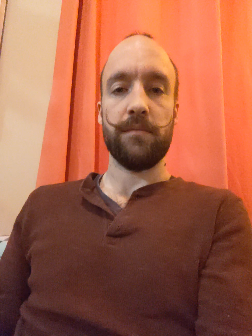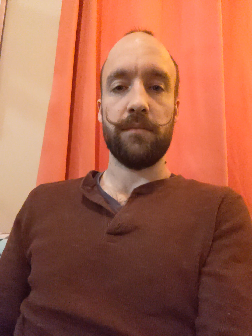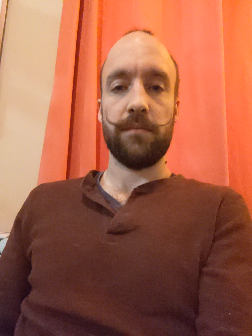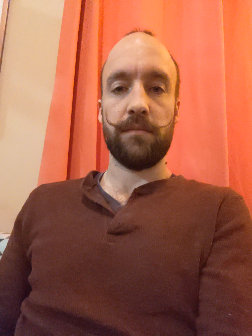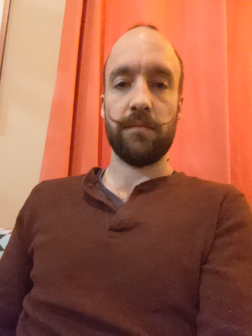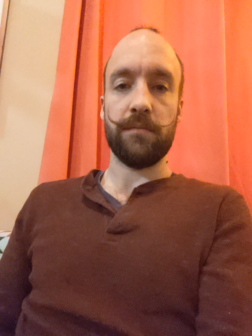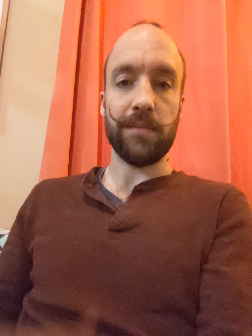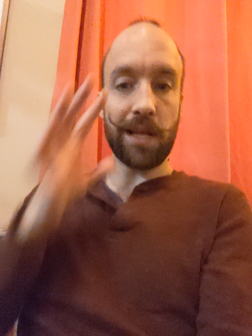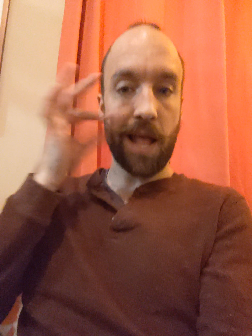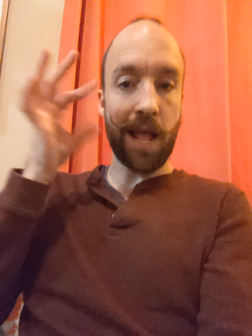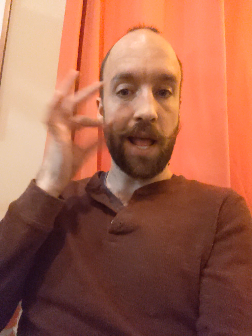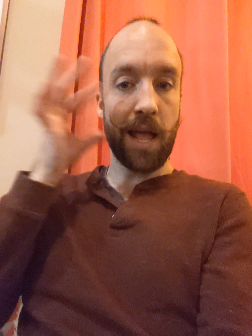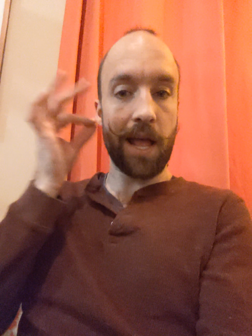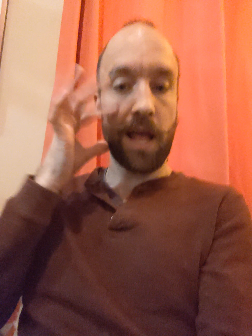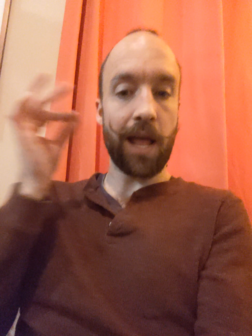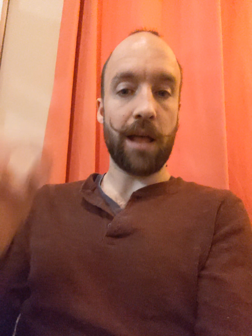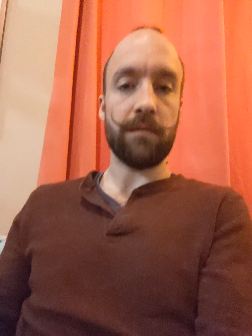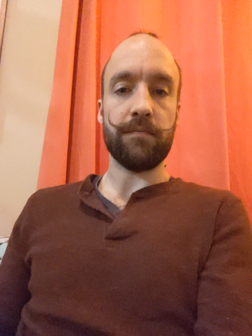cat